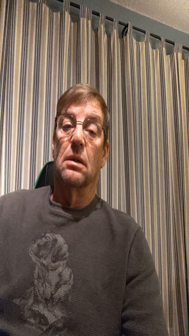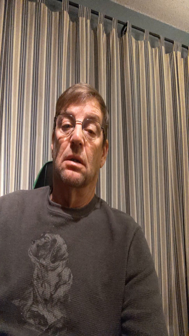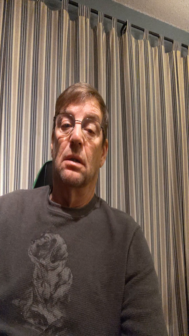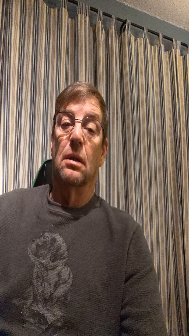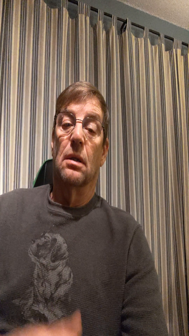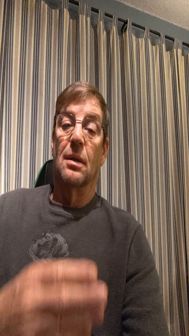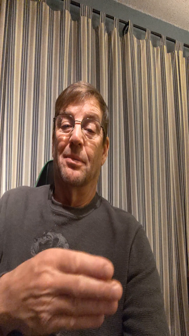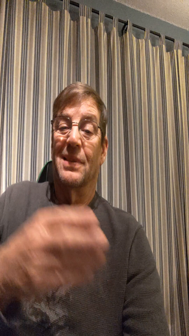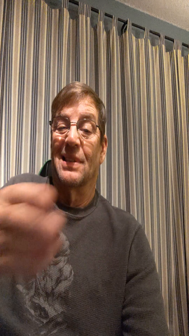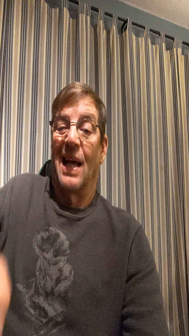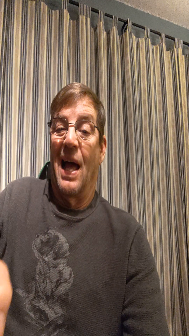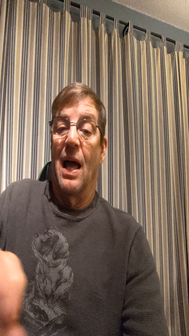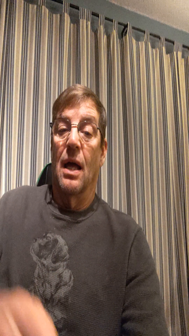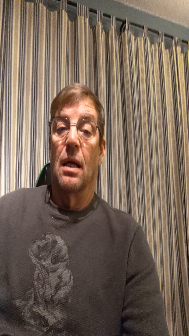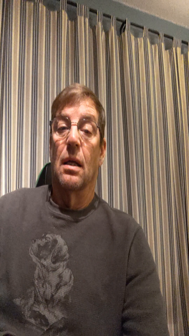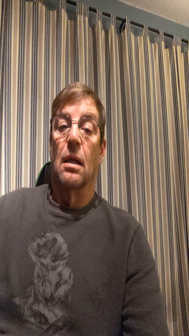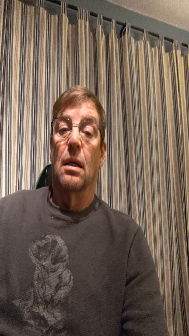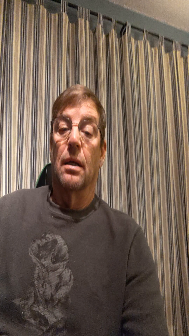beside